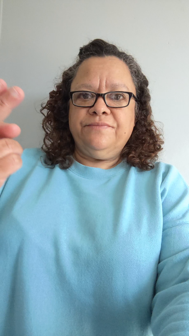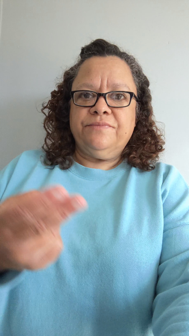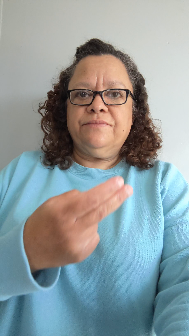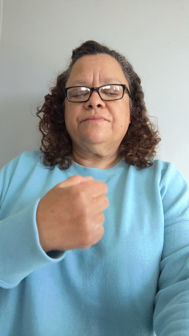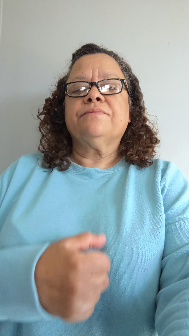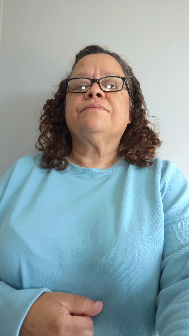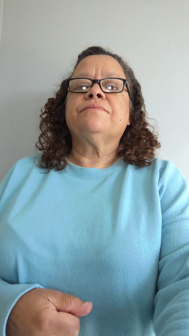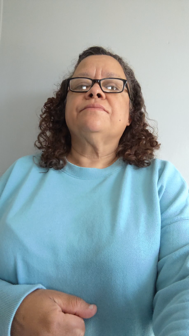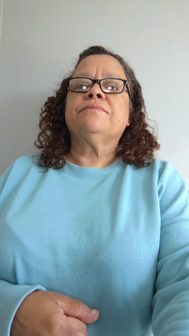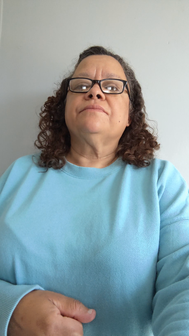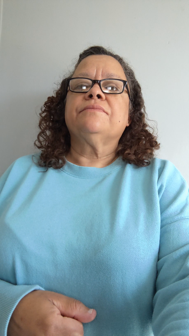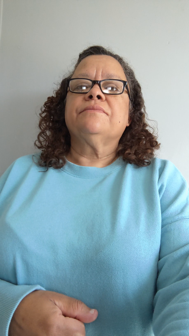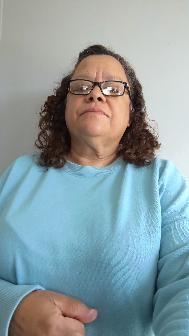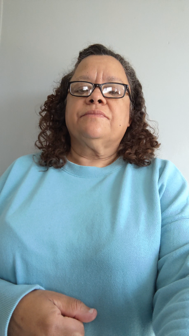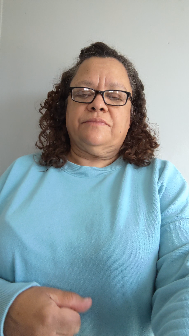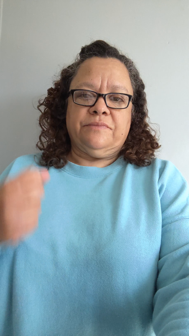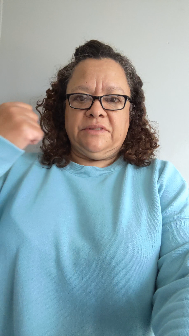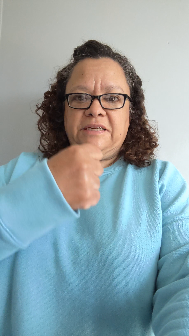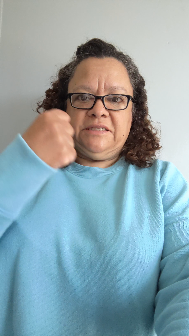hit